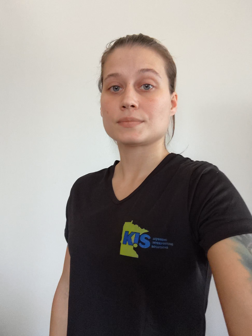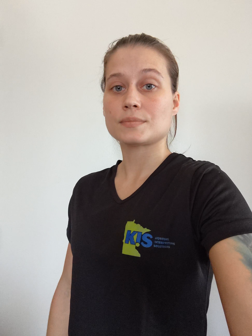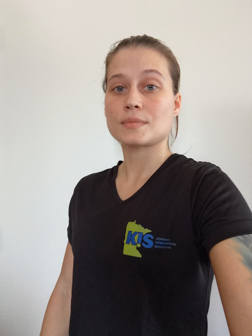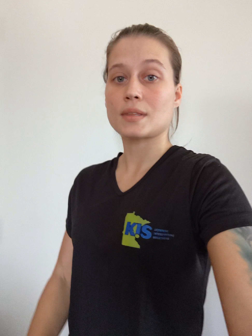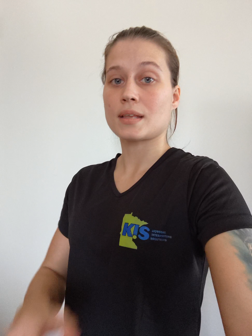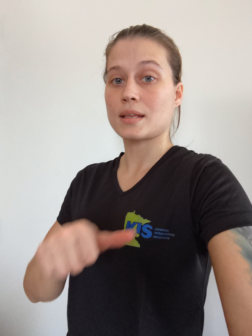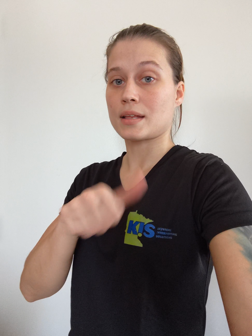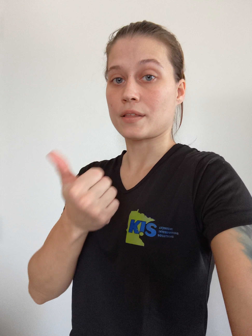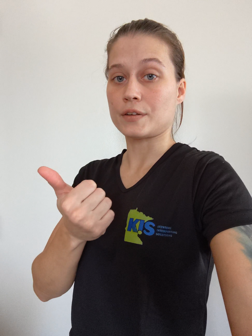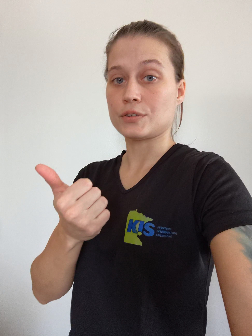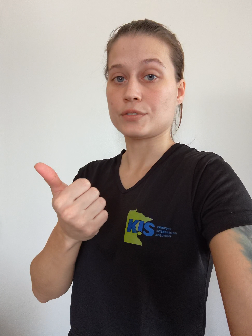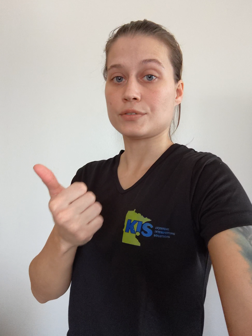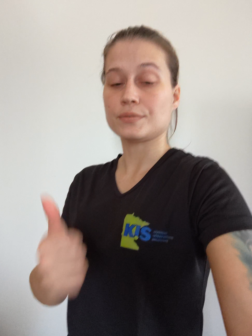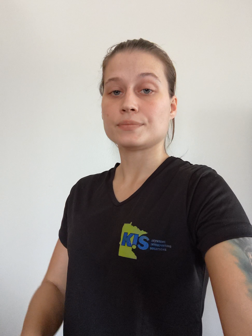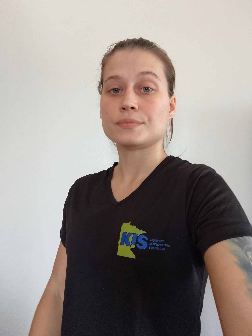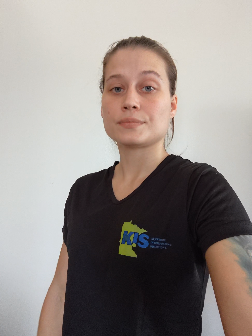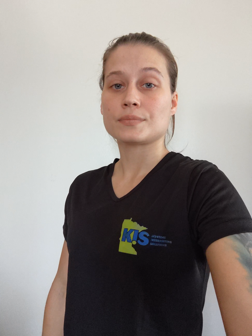another